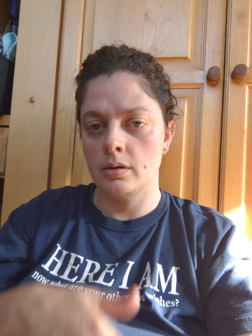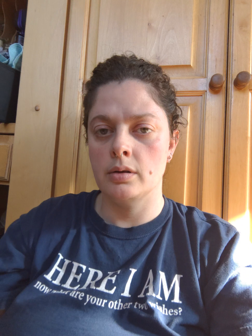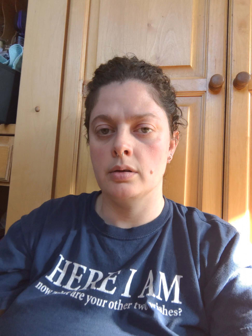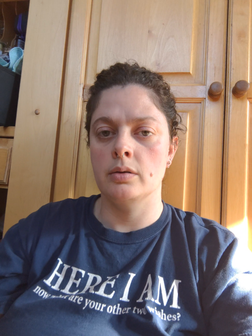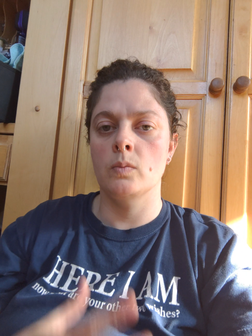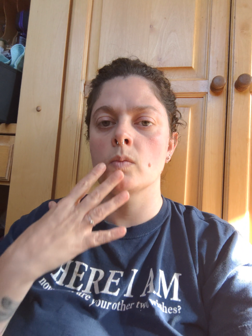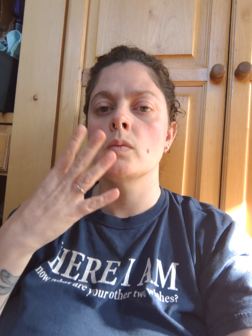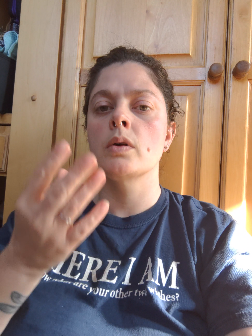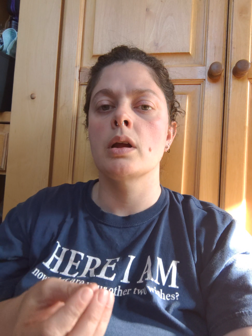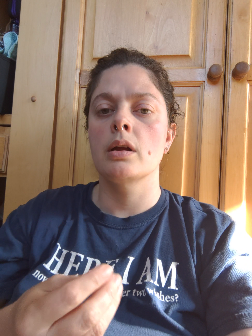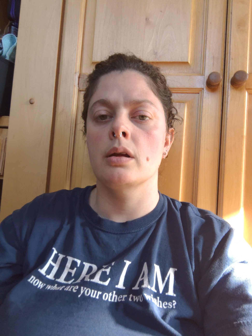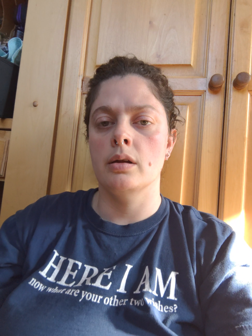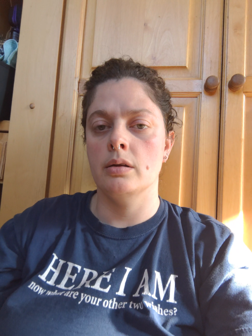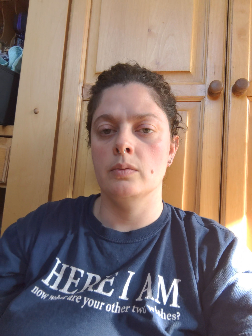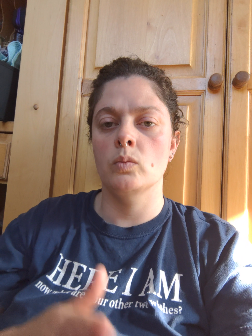wet